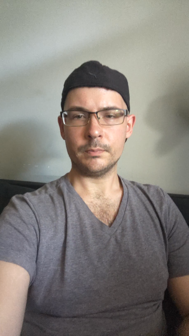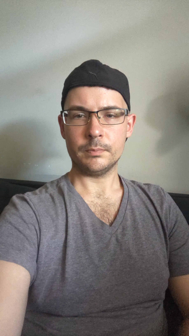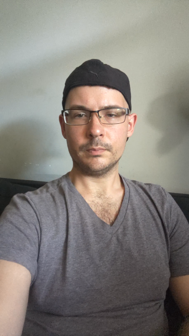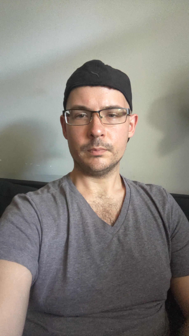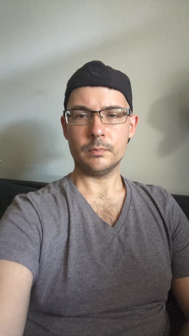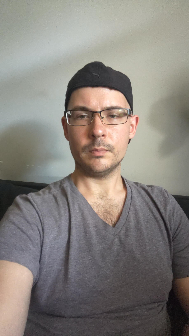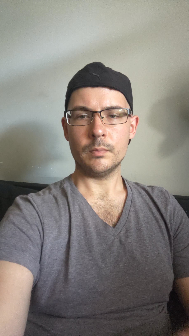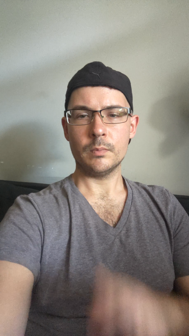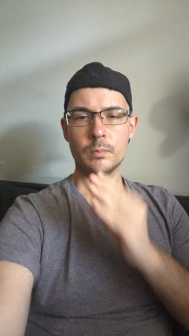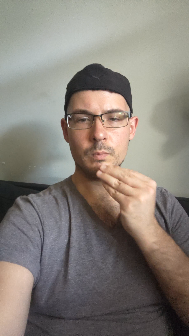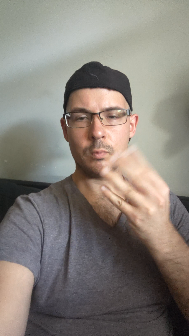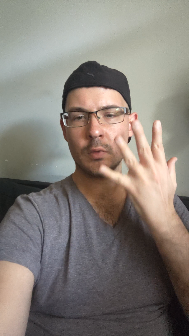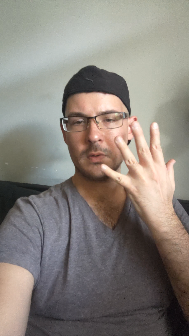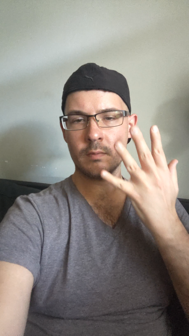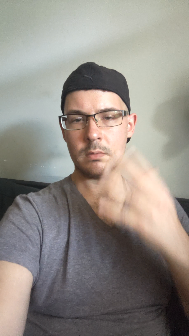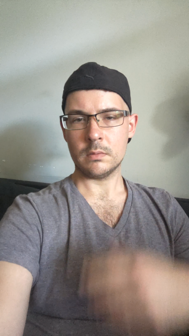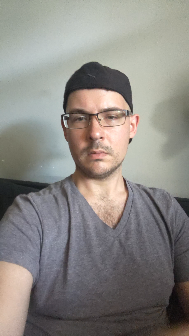breakfast